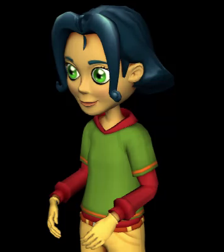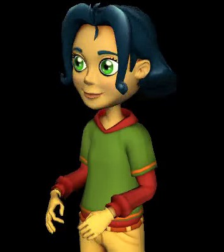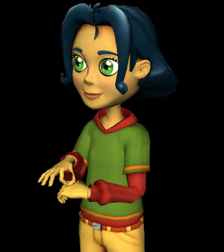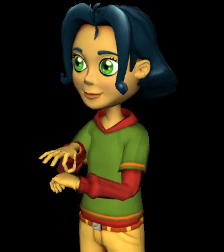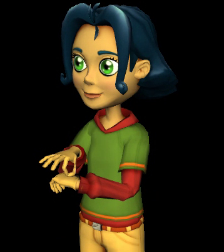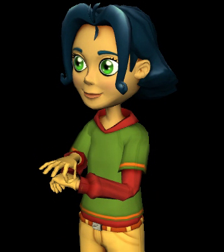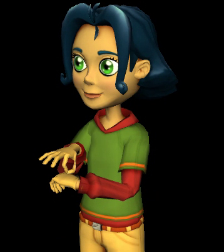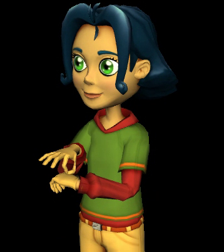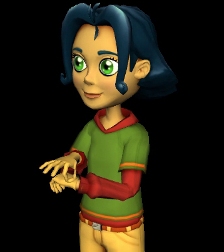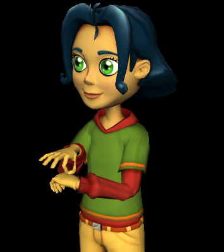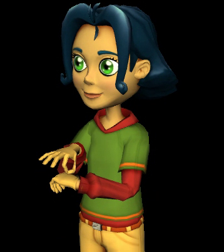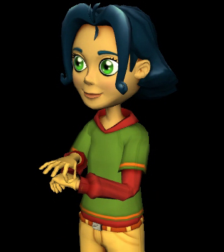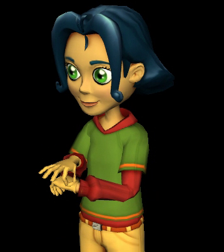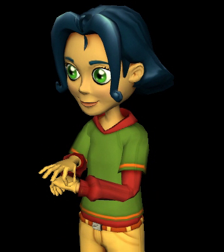مريض